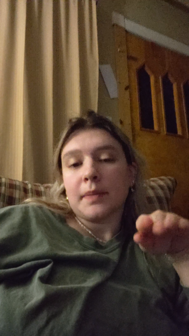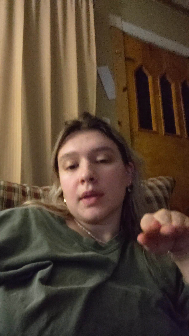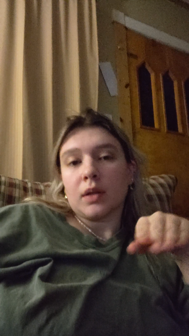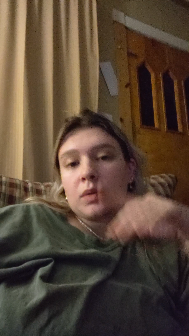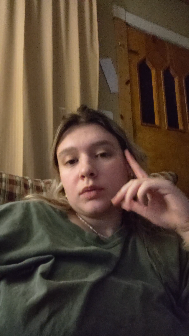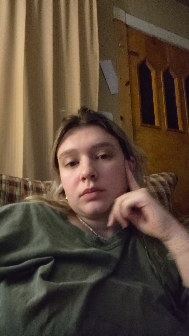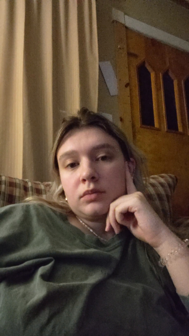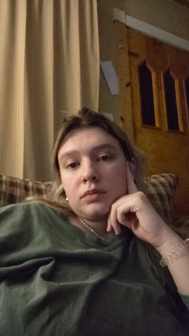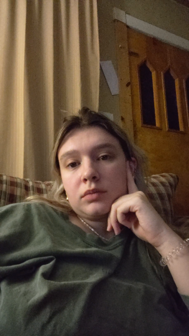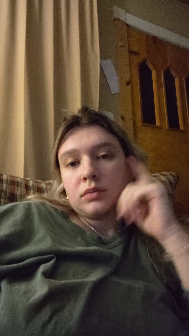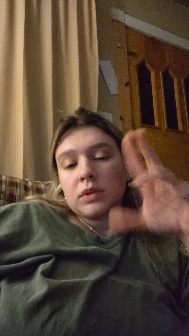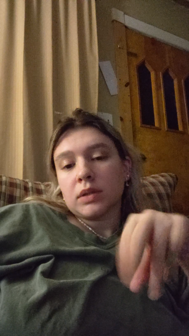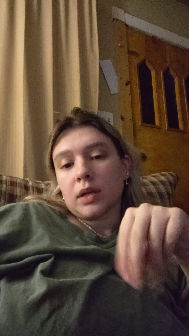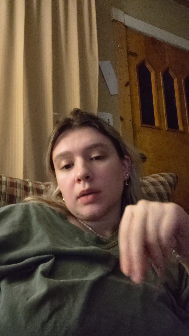diaper